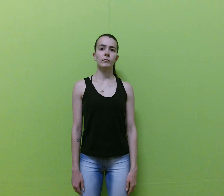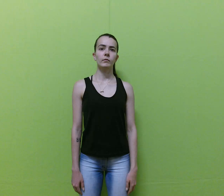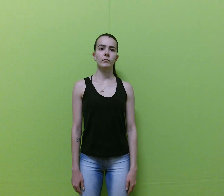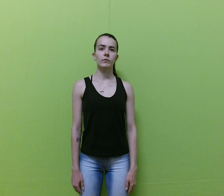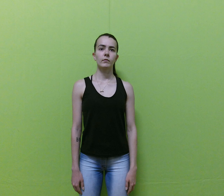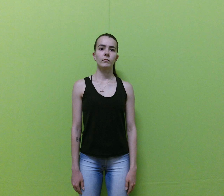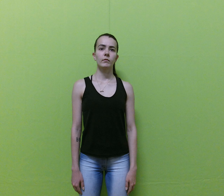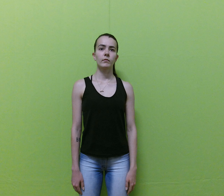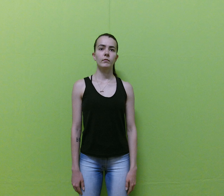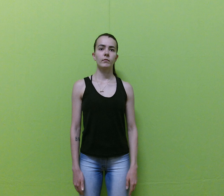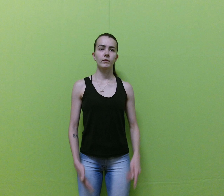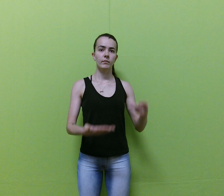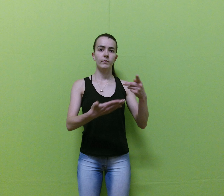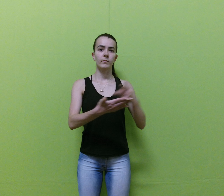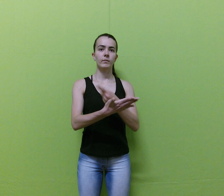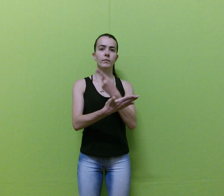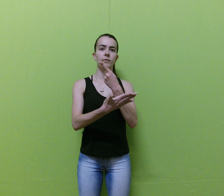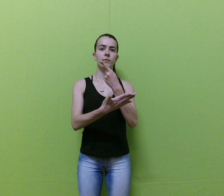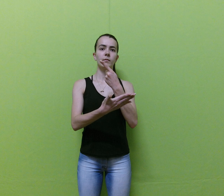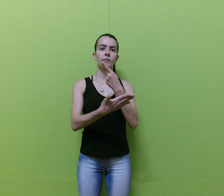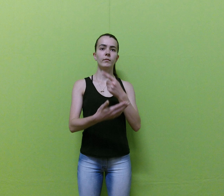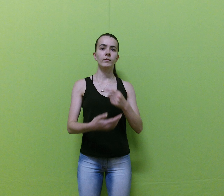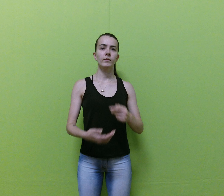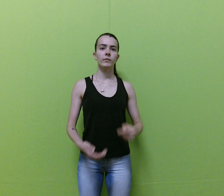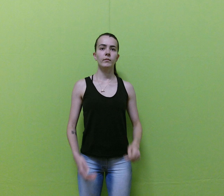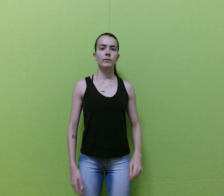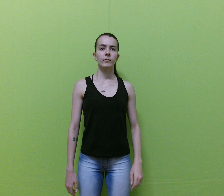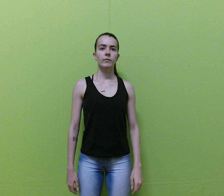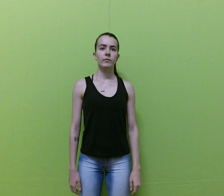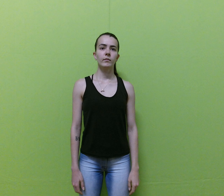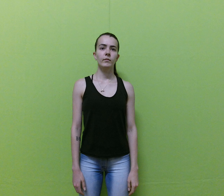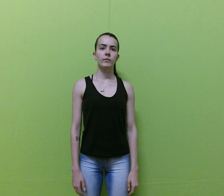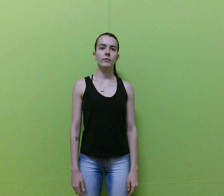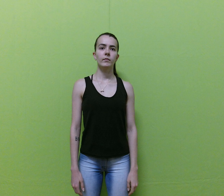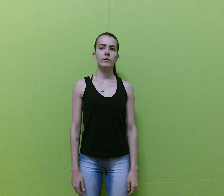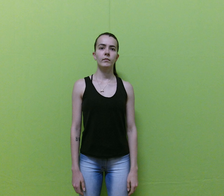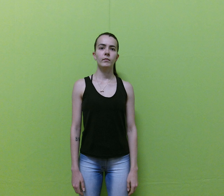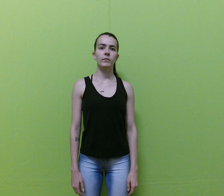acontecer